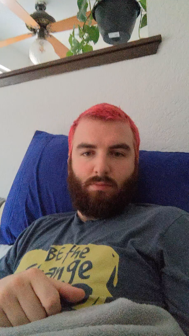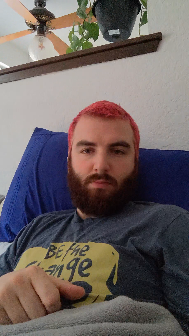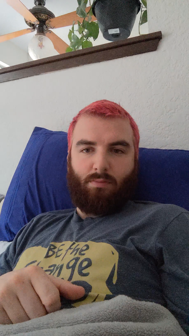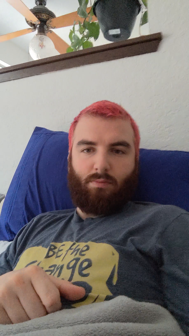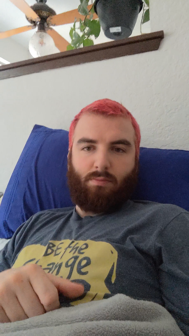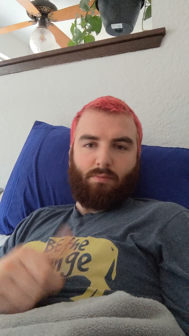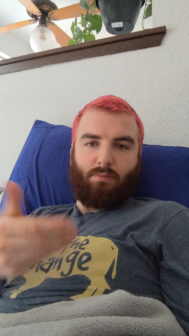babysitter